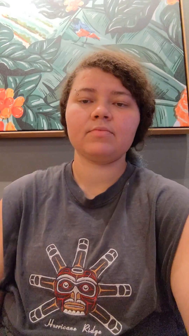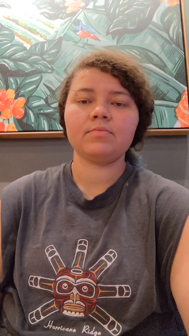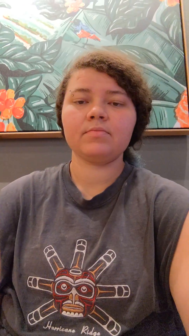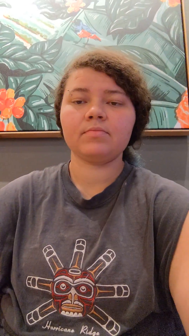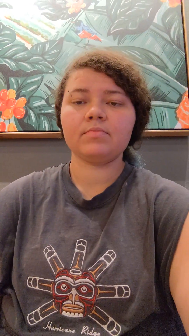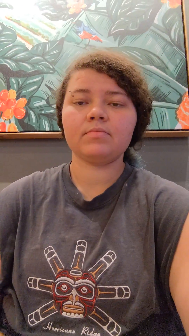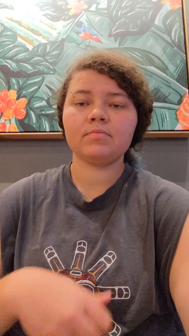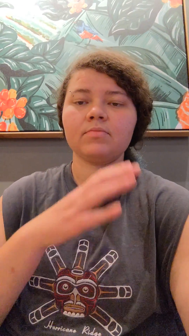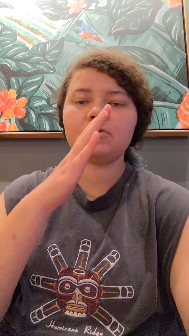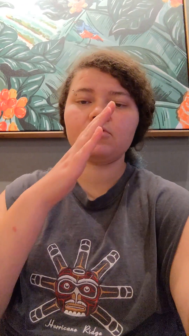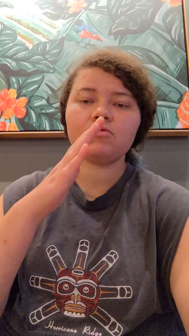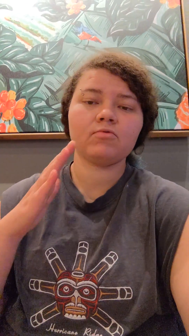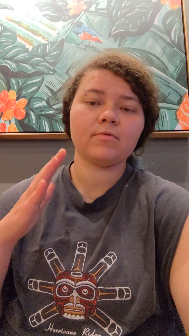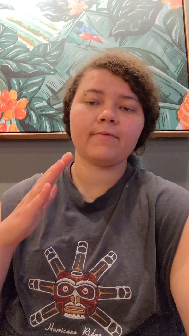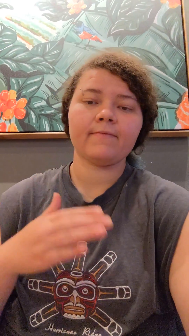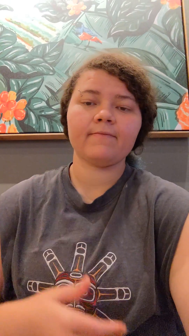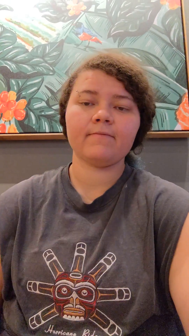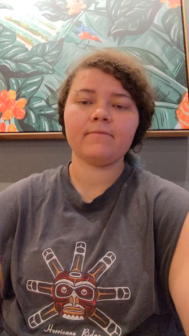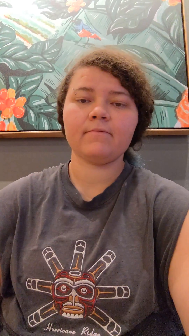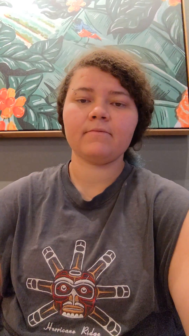roof